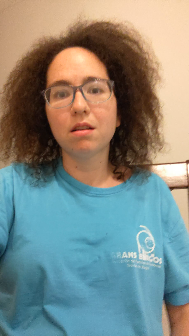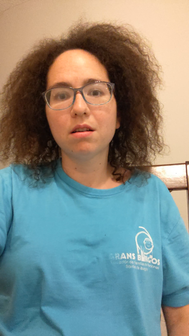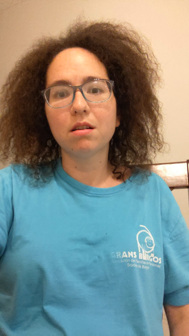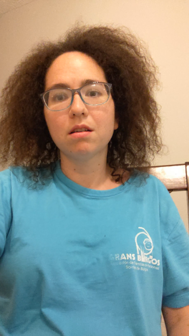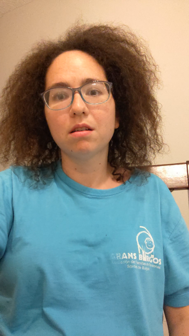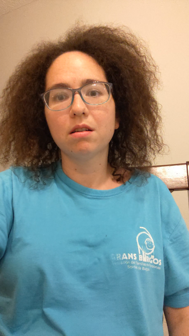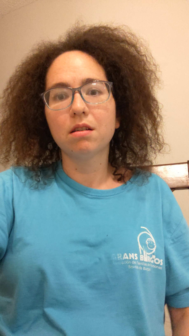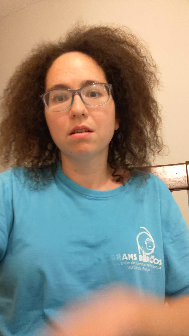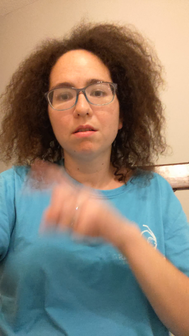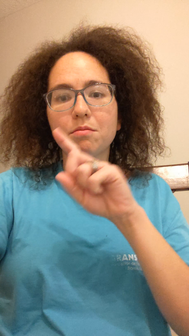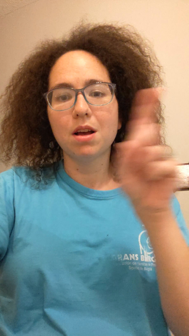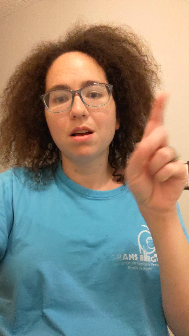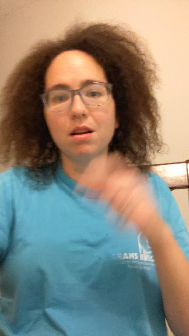but